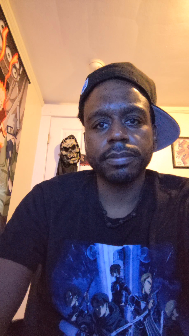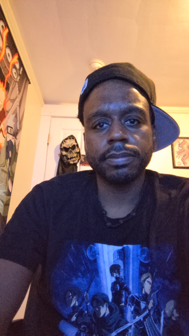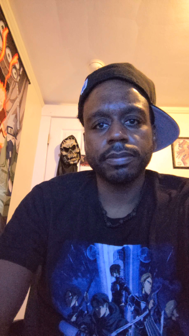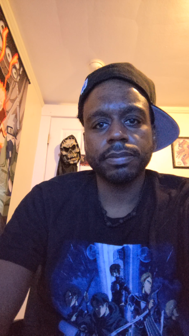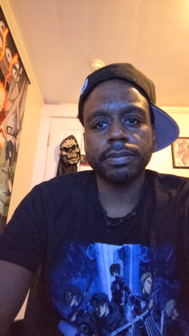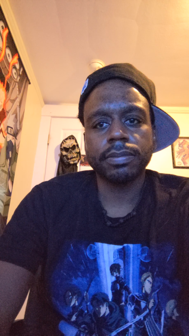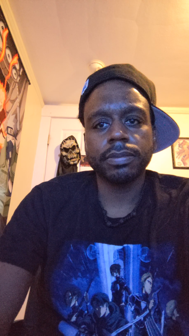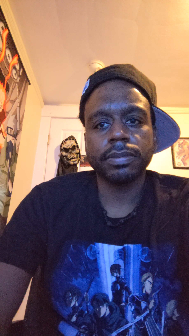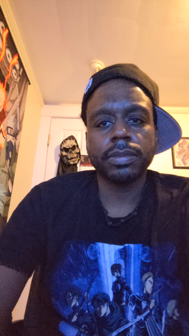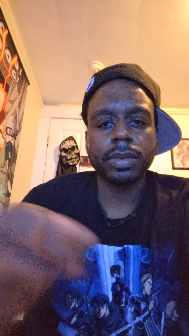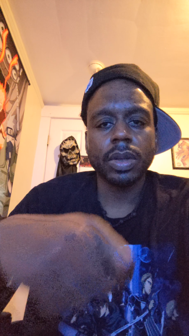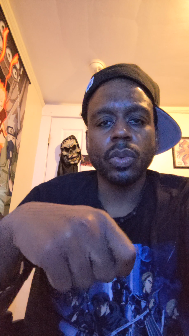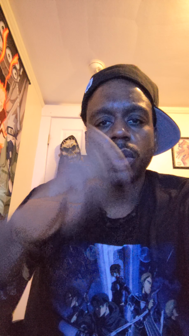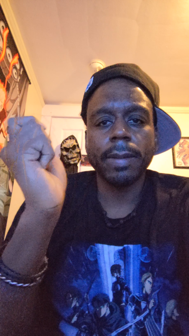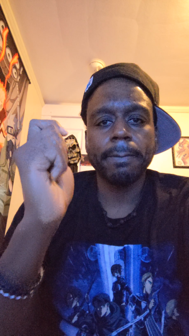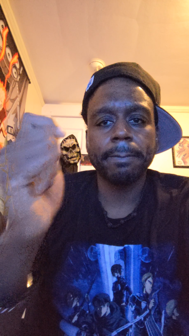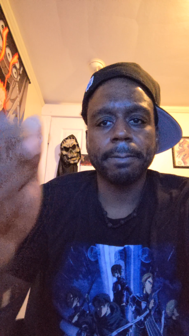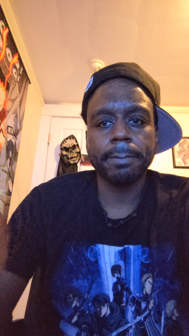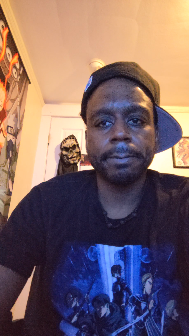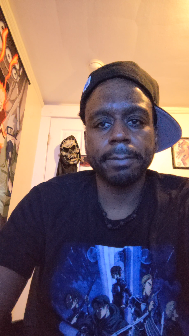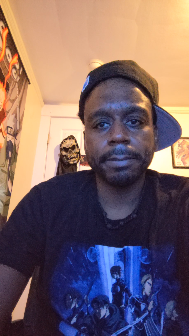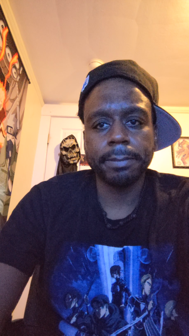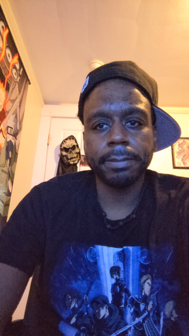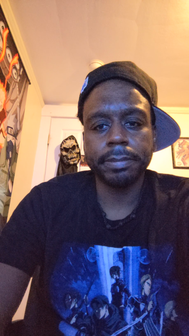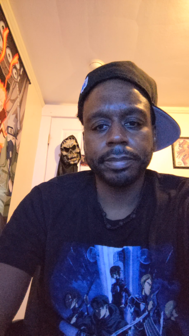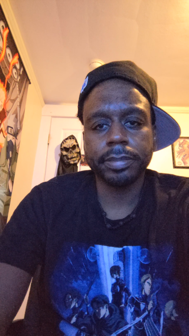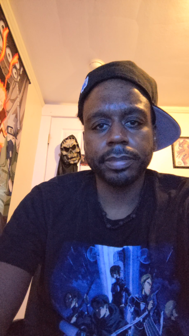rip